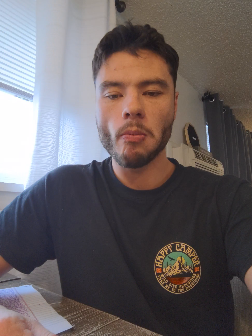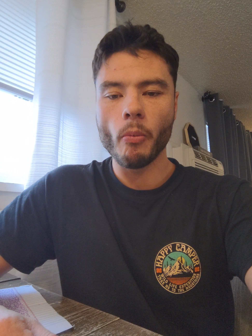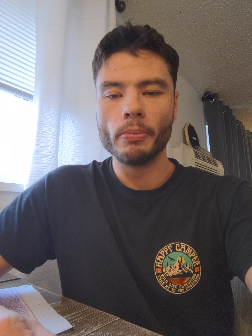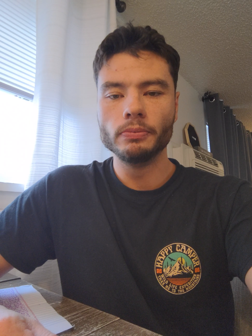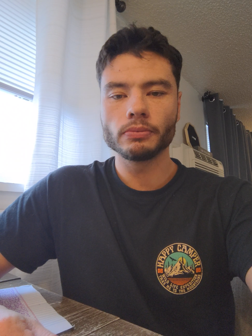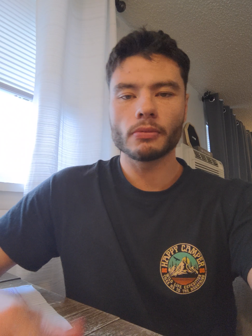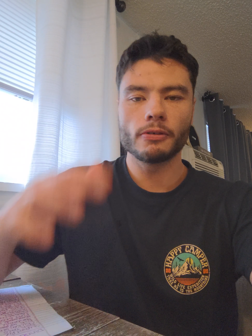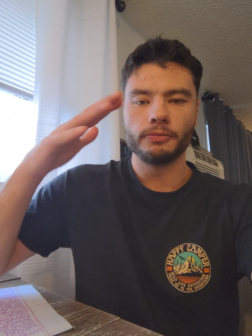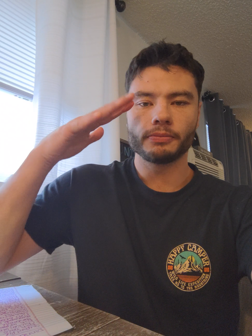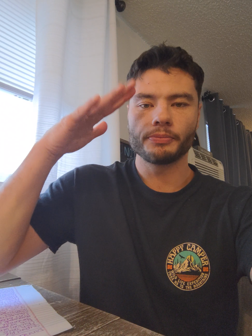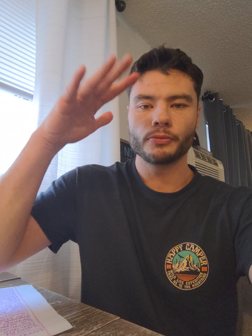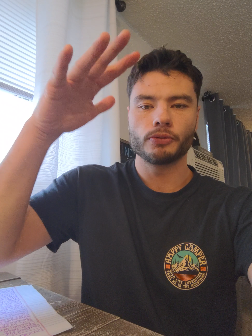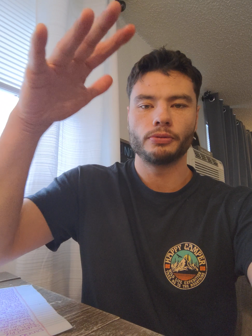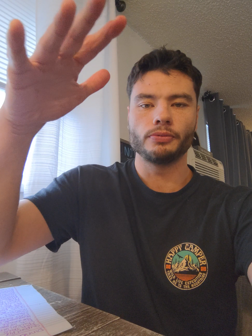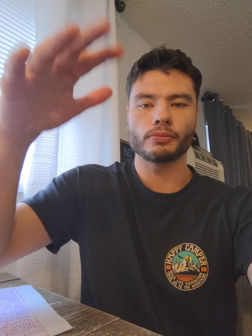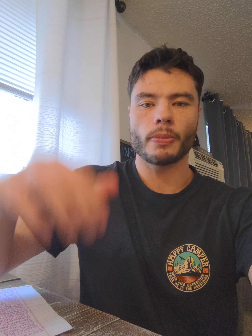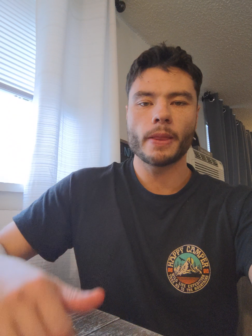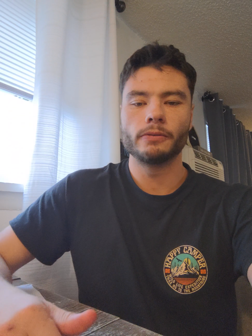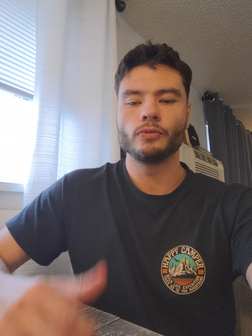helicopter